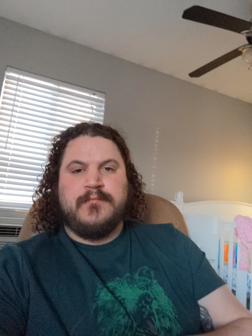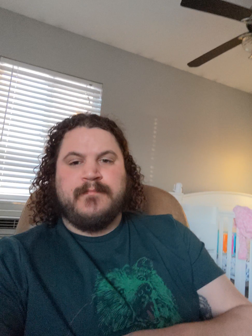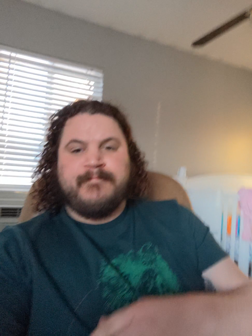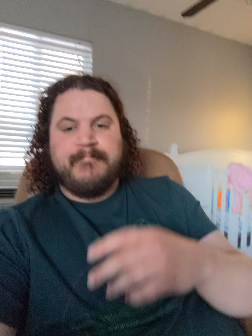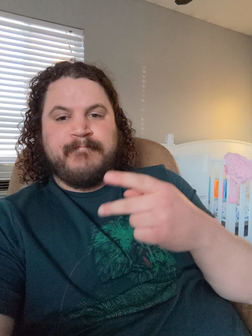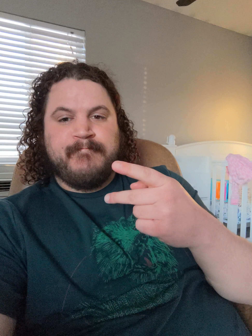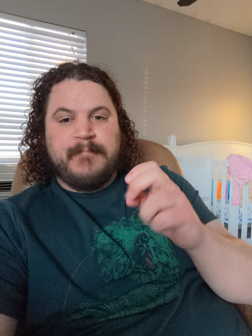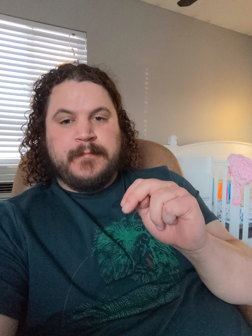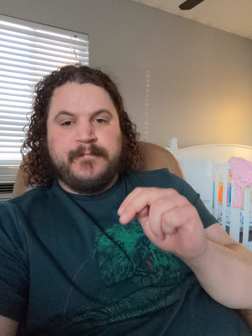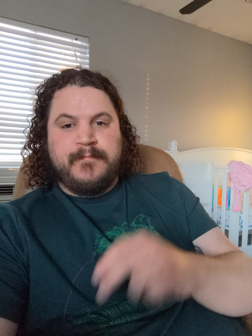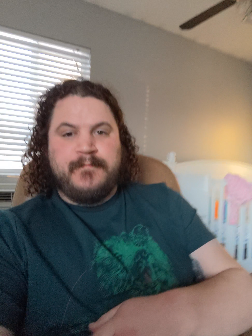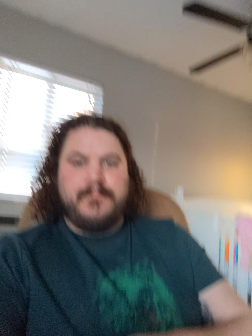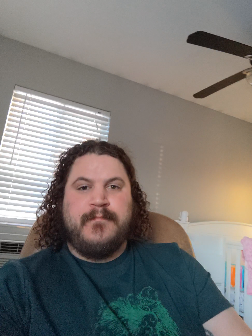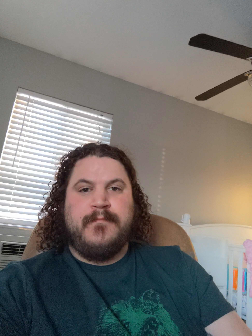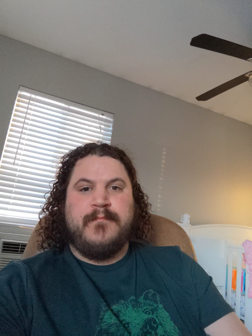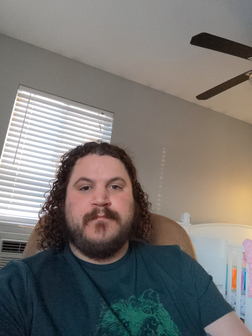pen